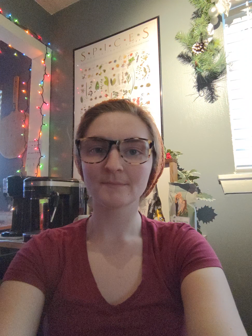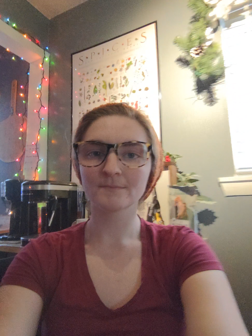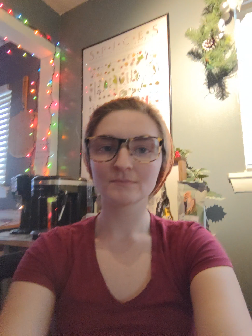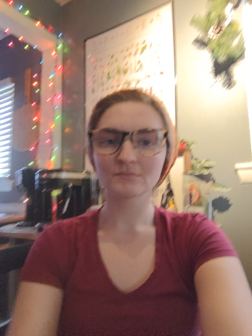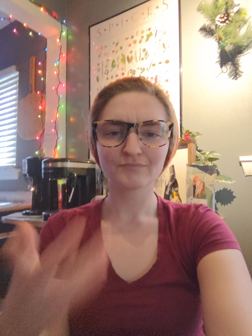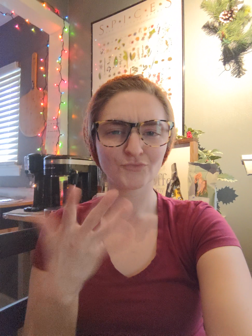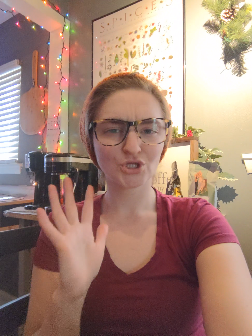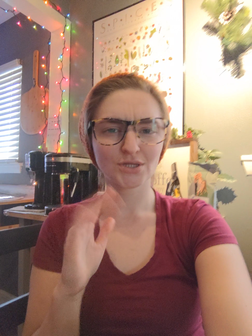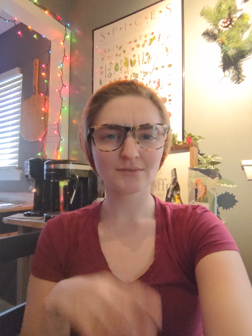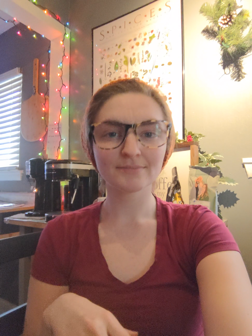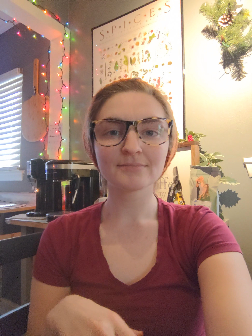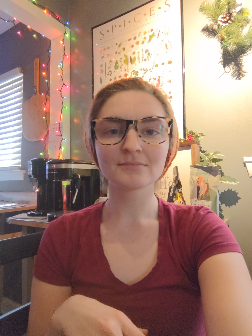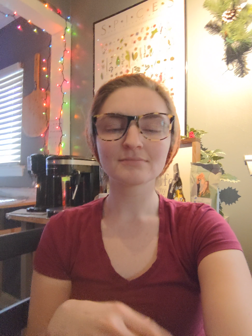finish